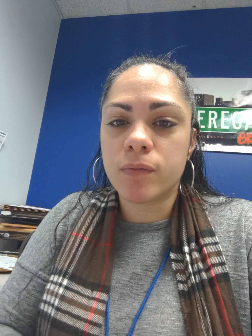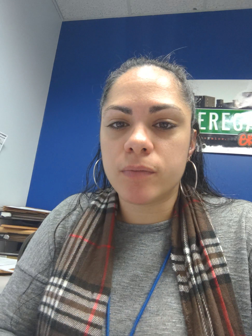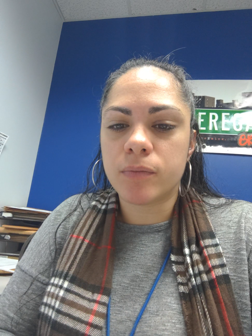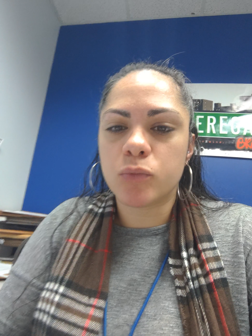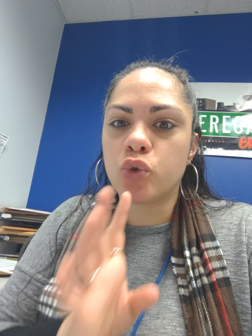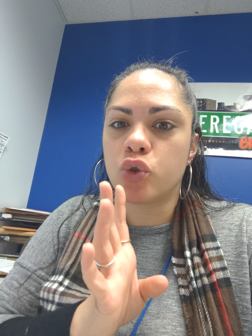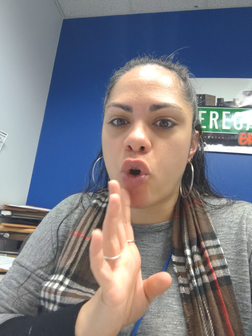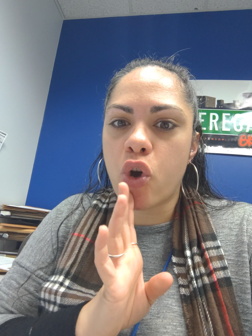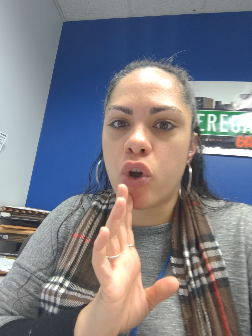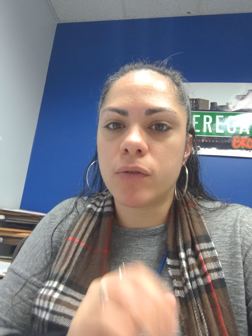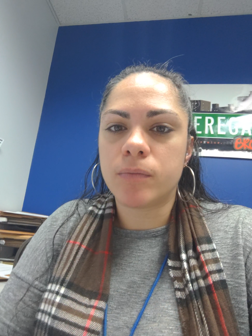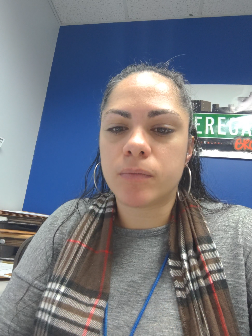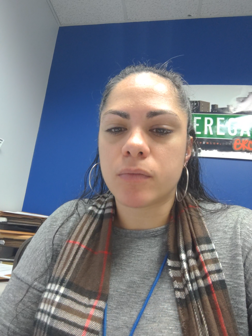talk